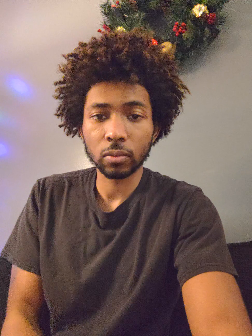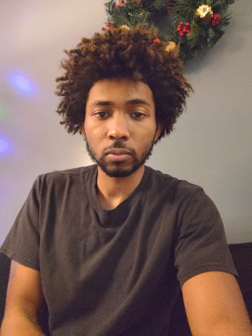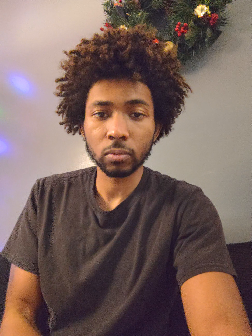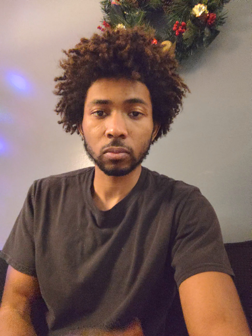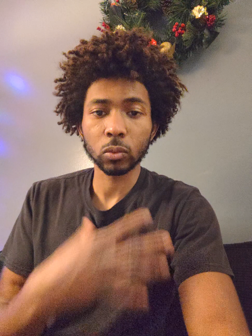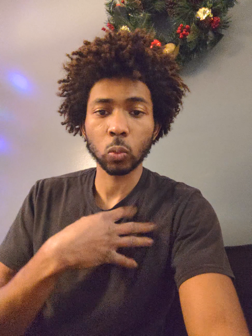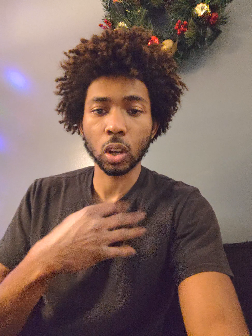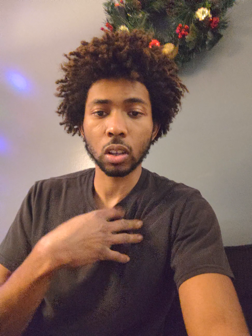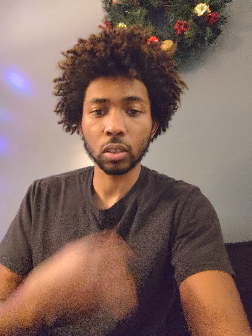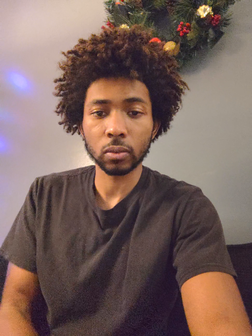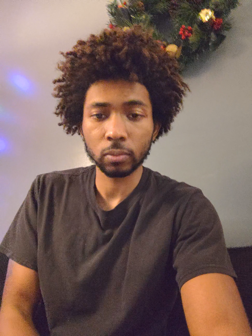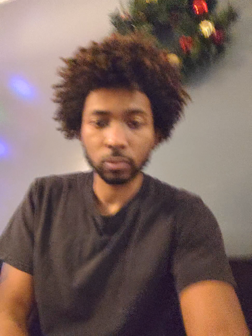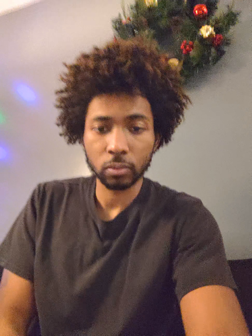white